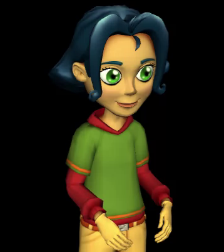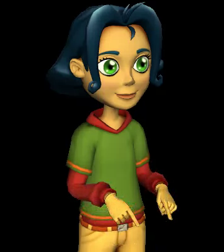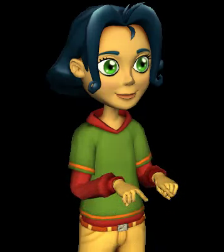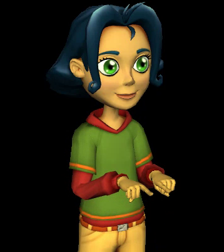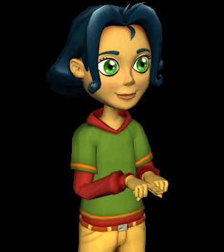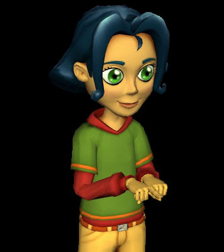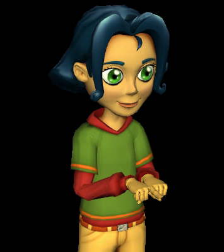أيضا